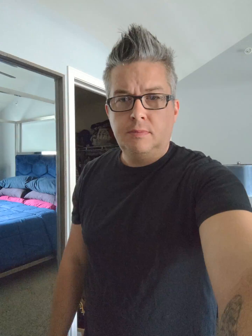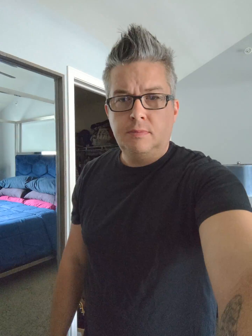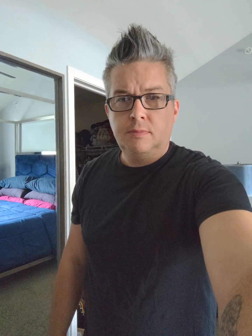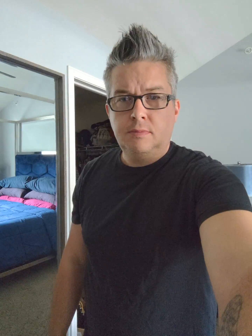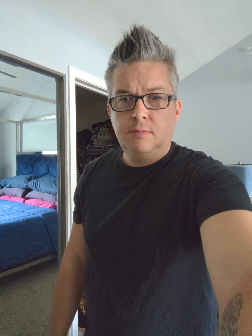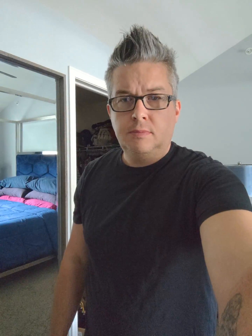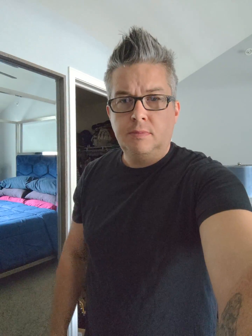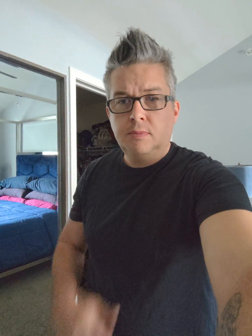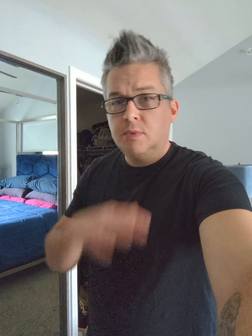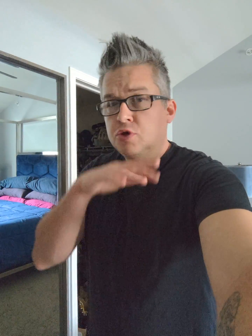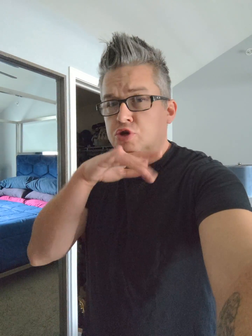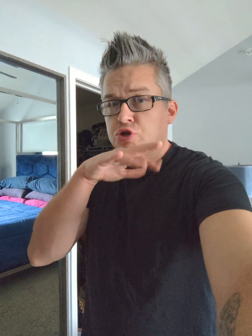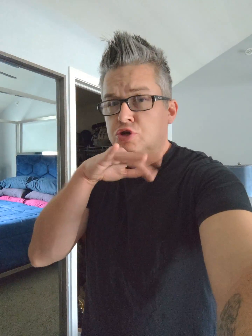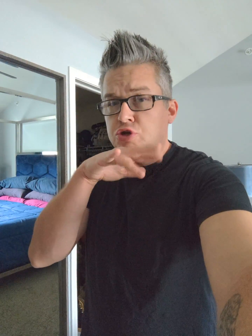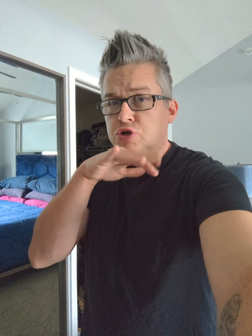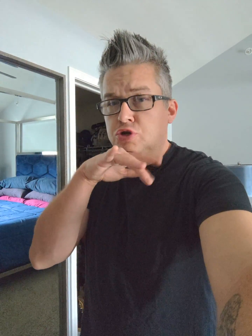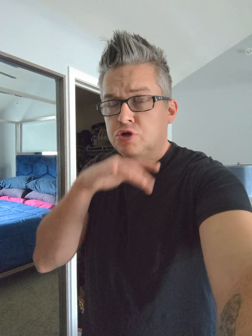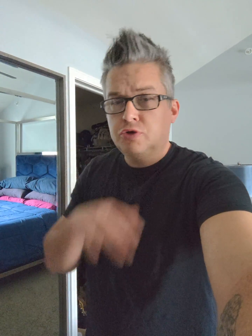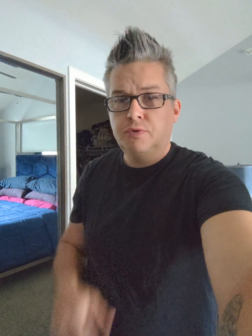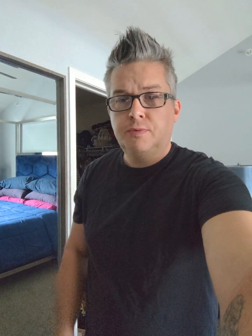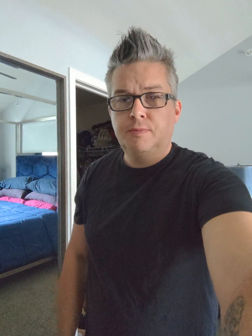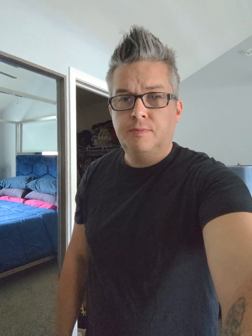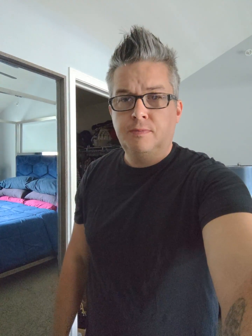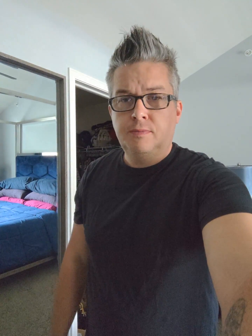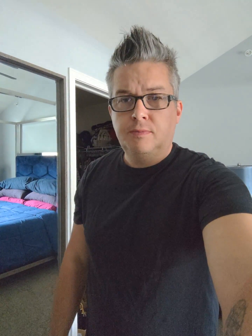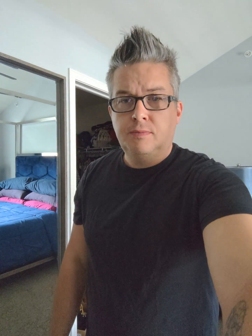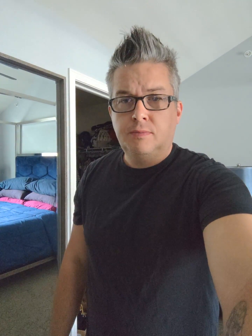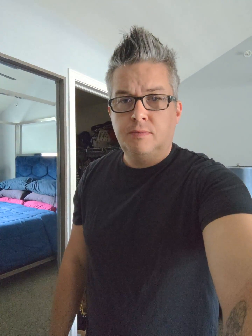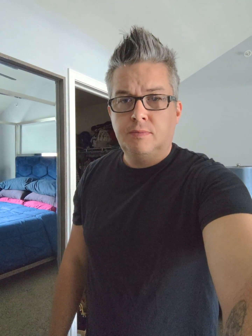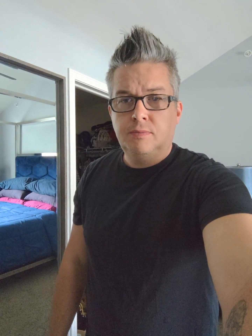naughty